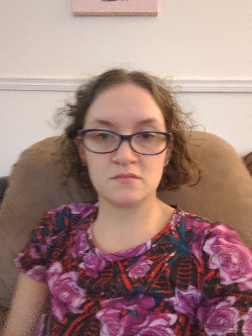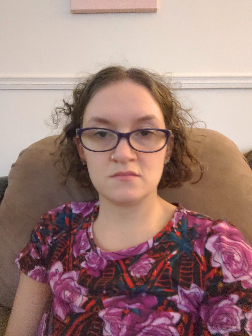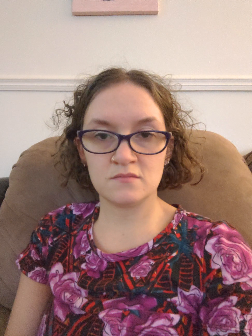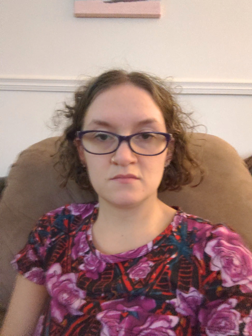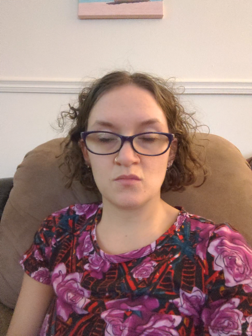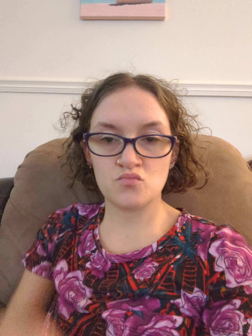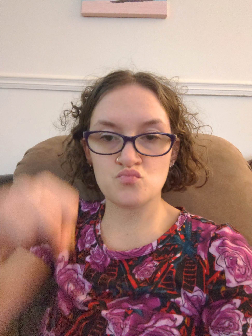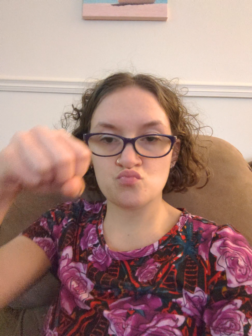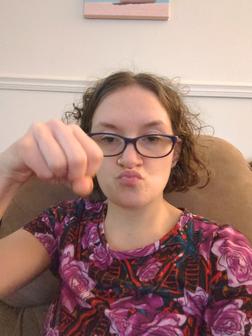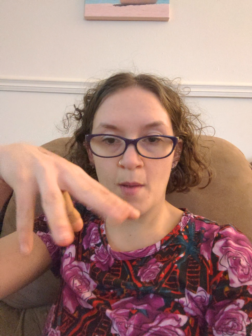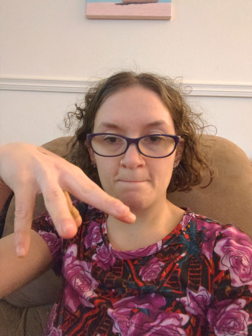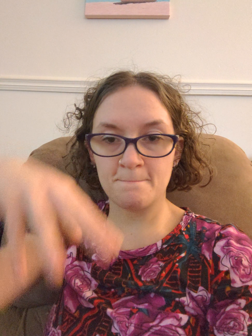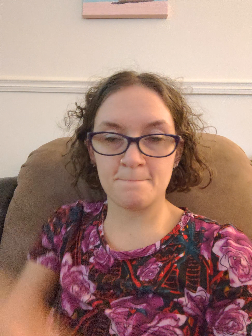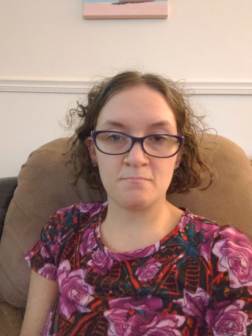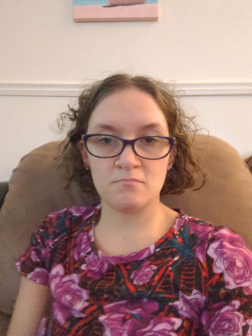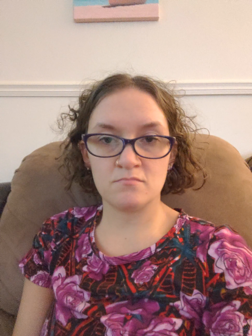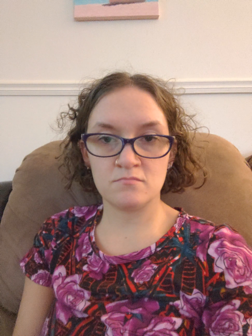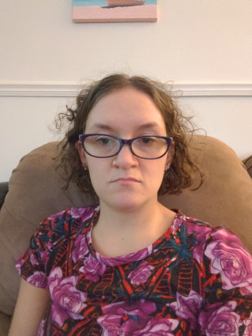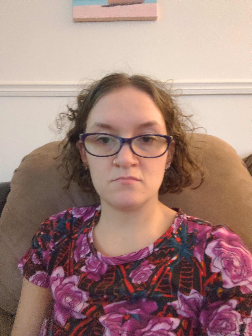drop